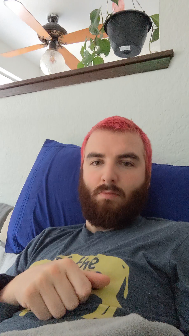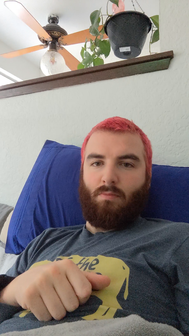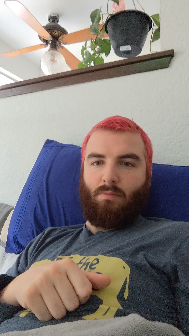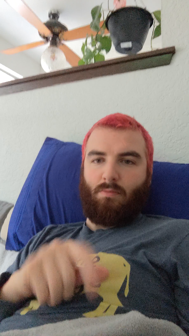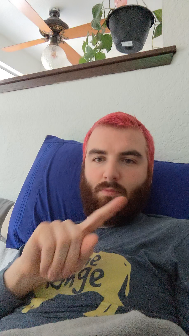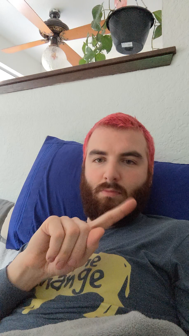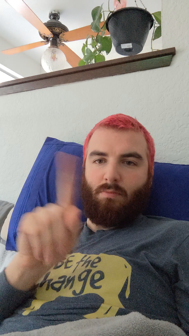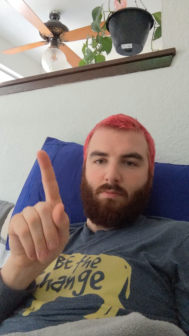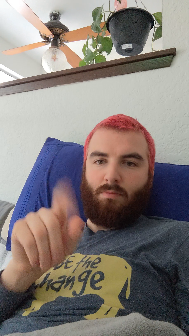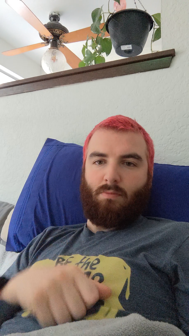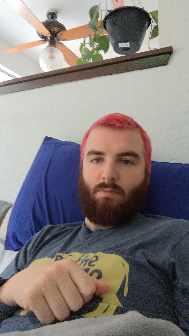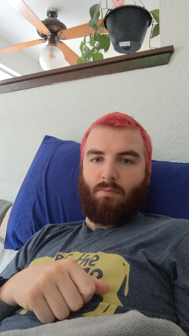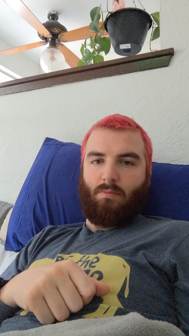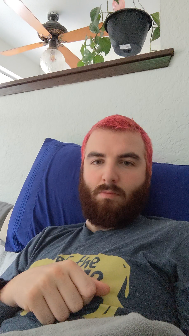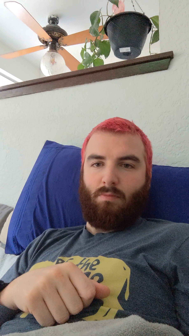but